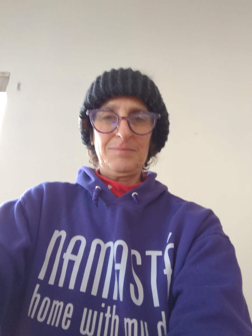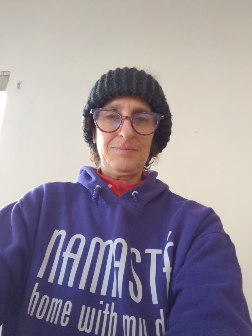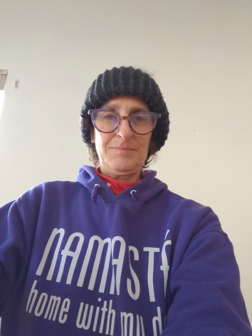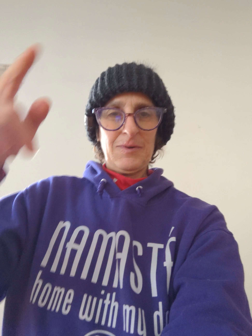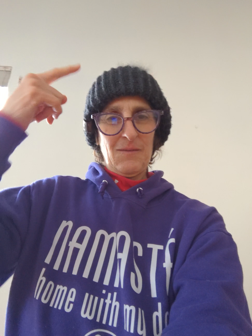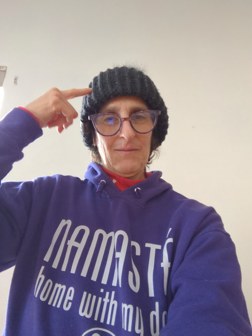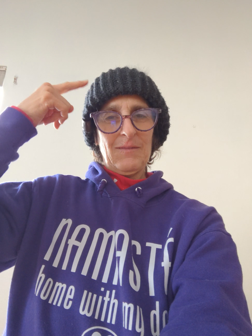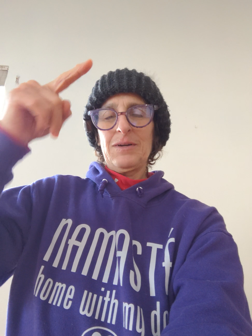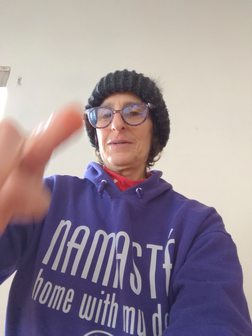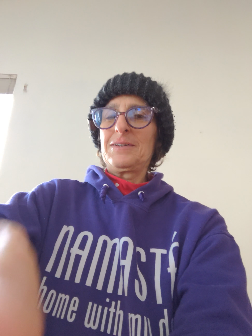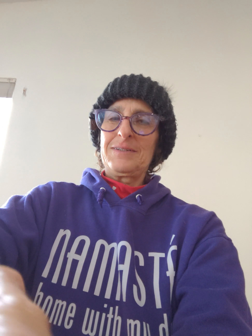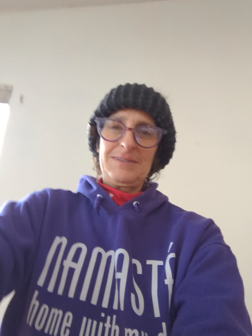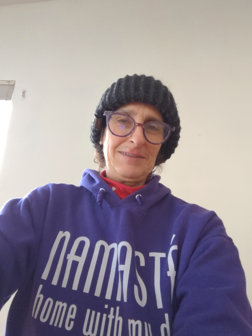give